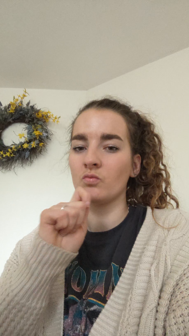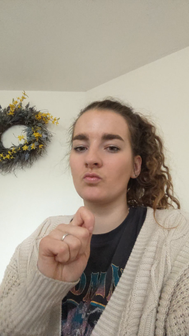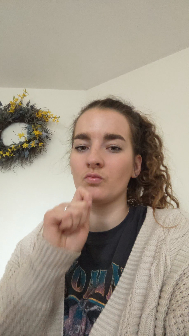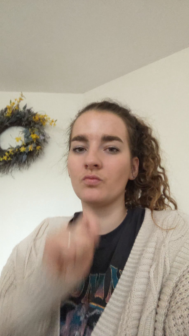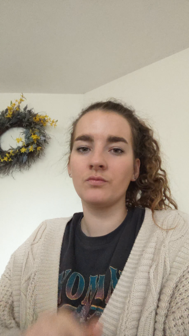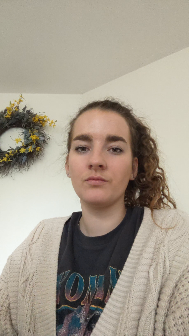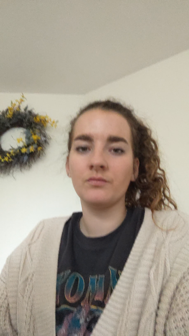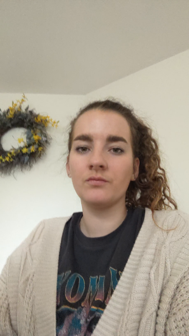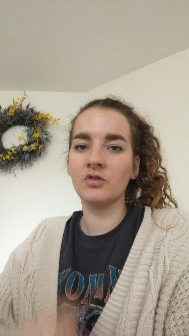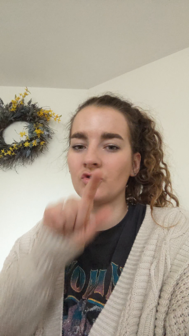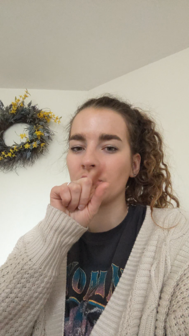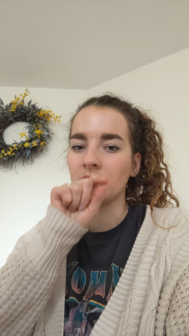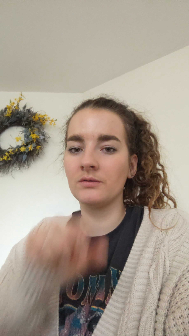chicken